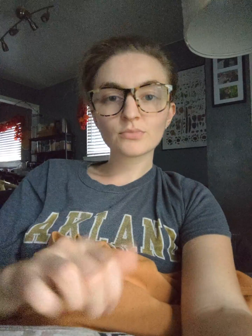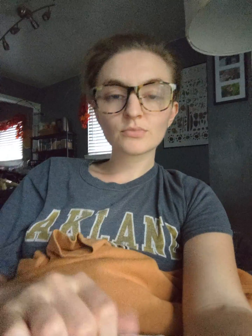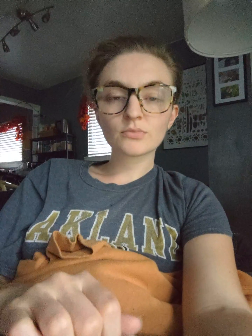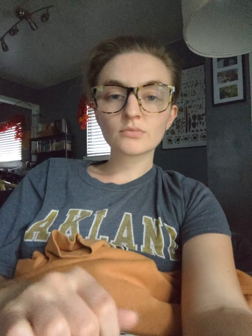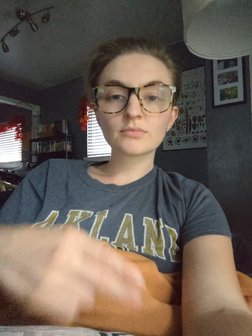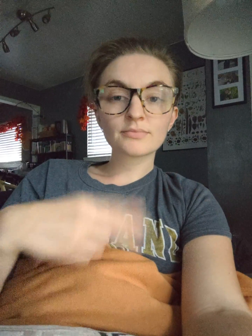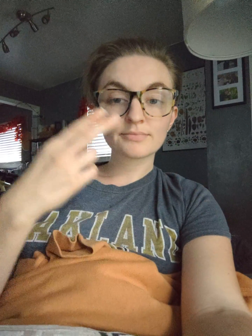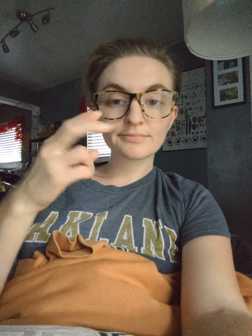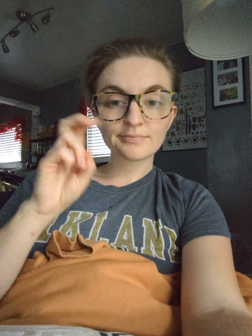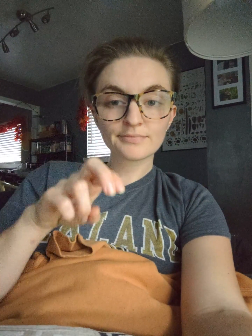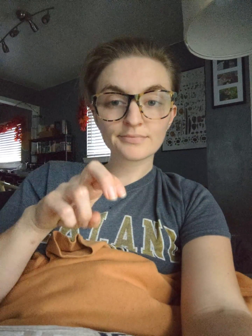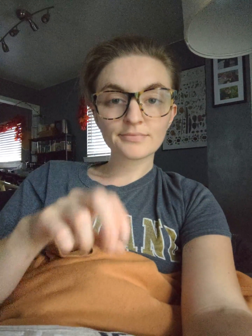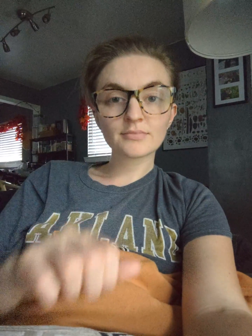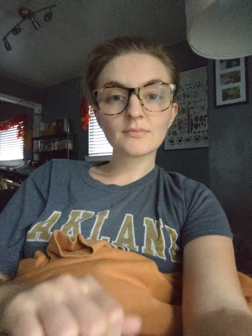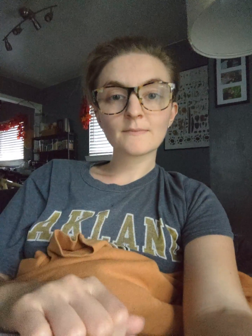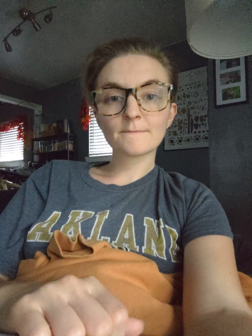high chair